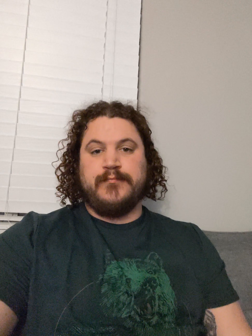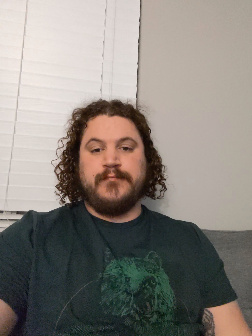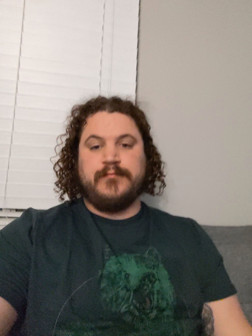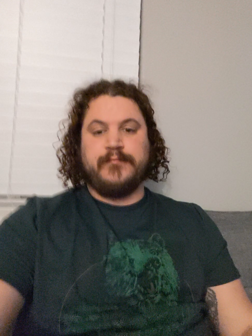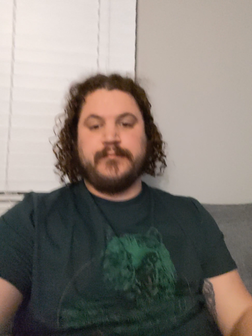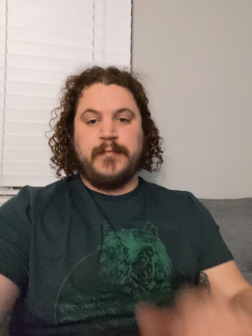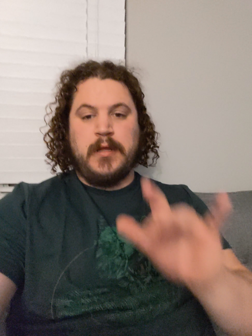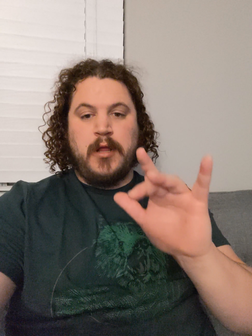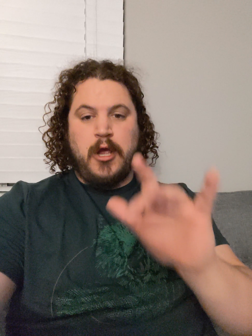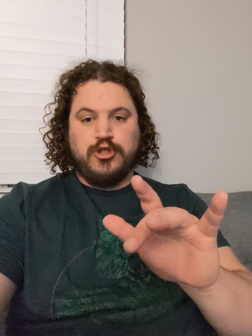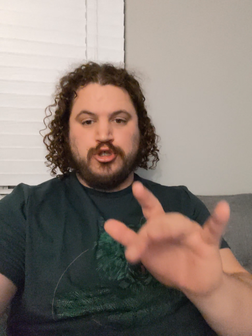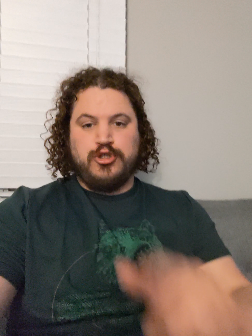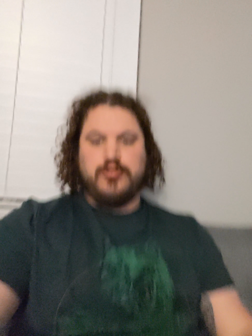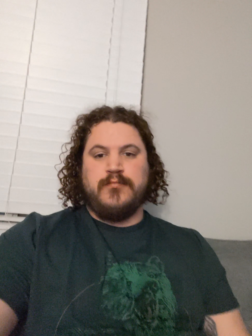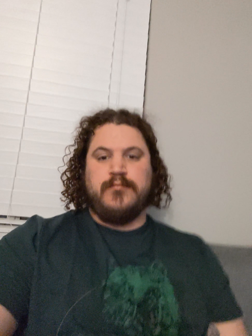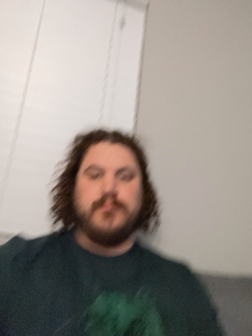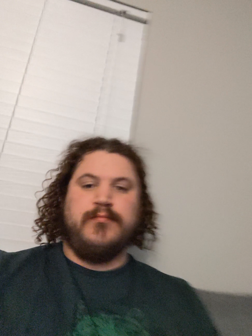touch